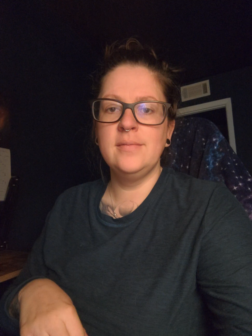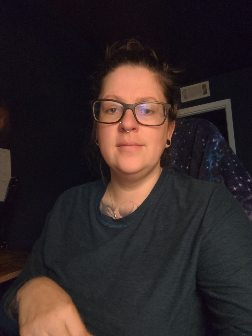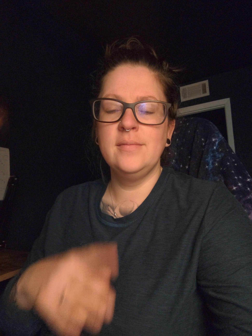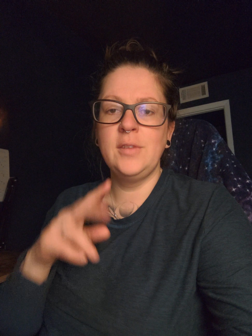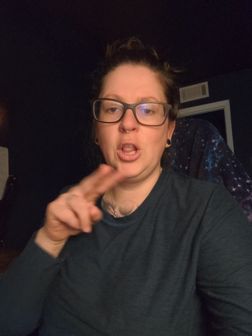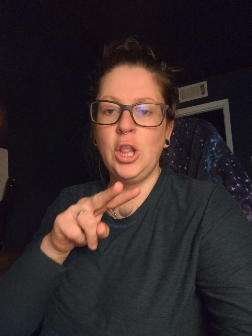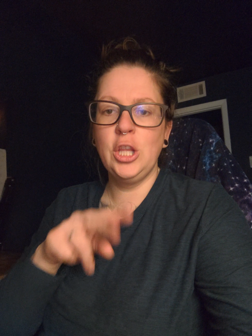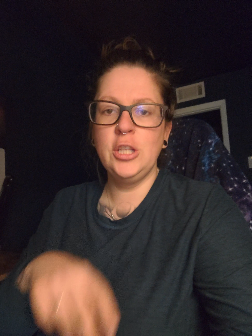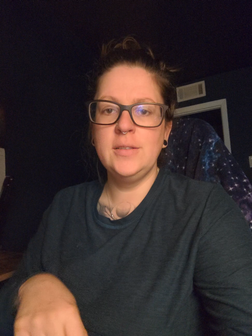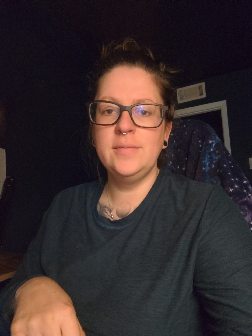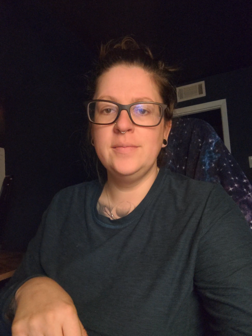look